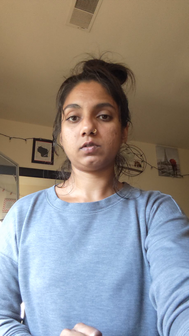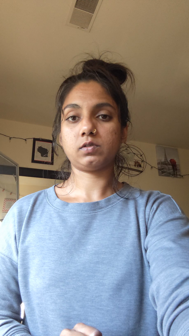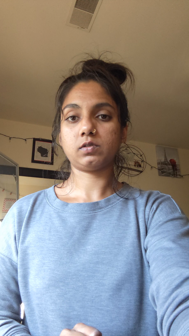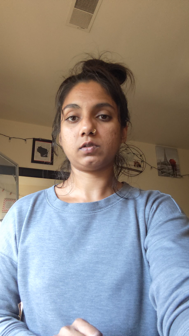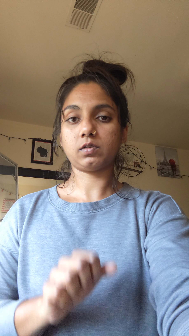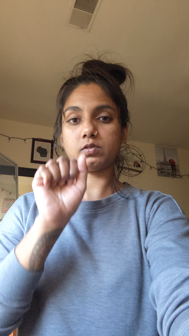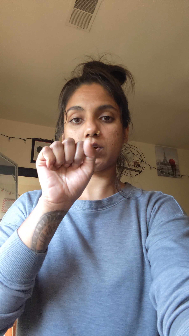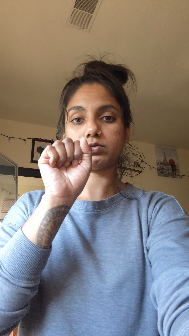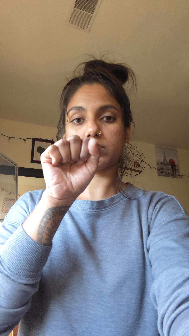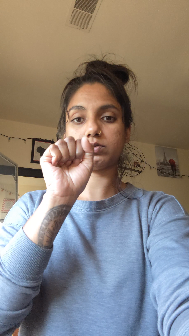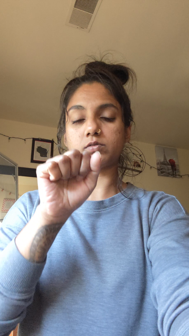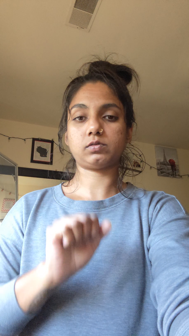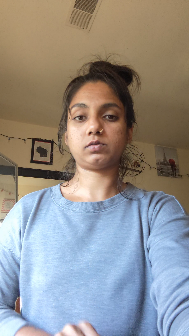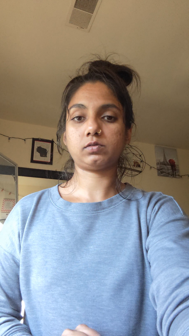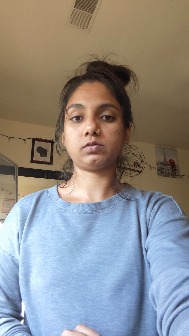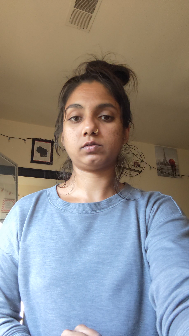knock